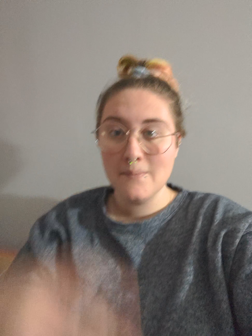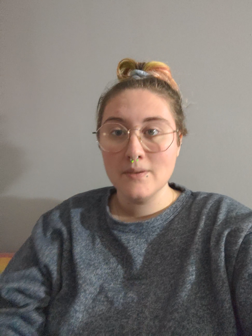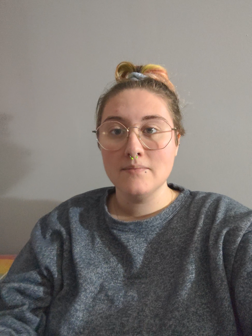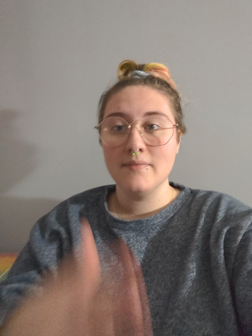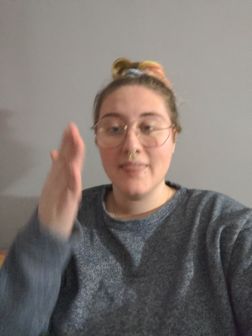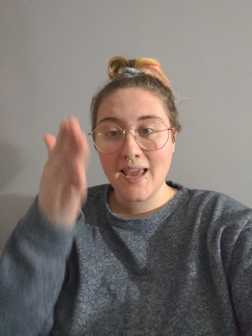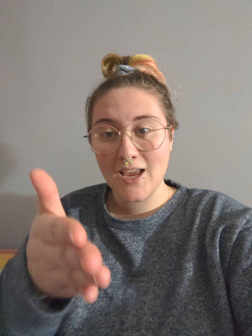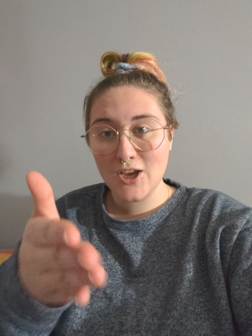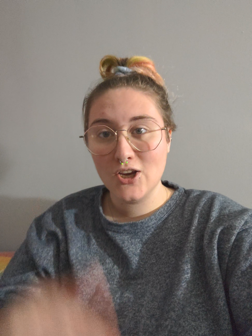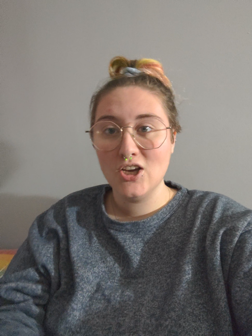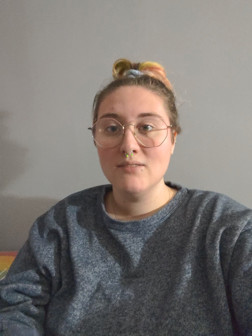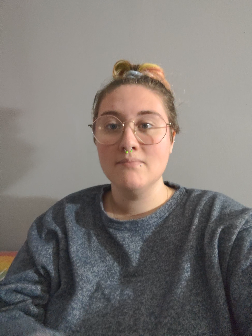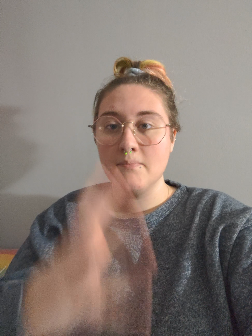there